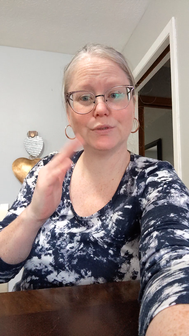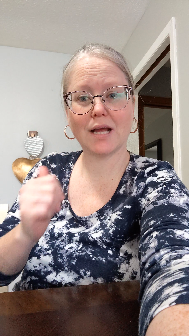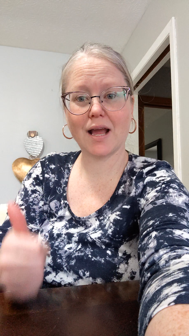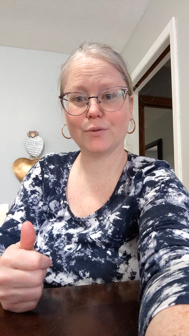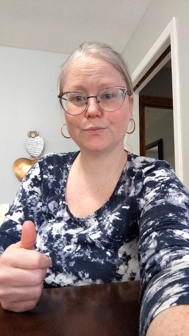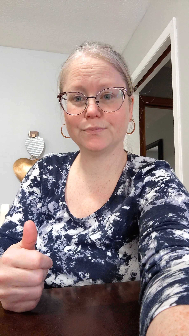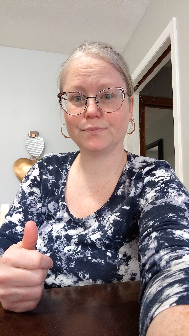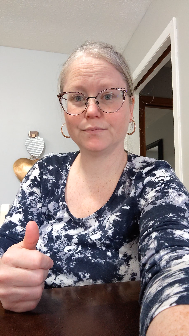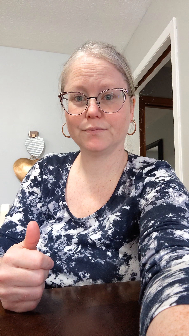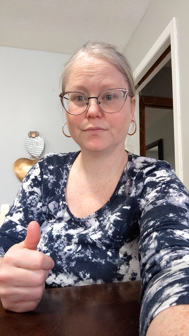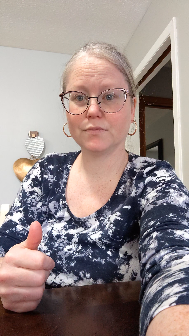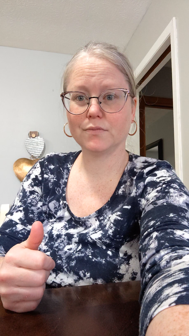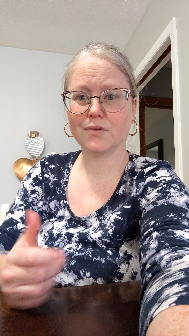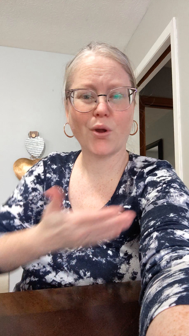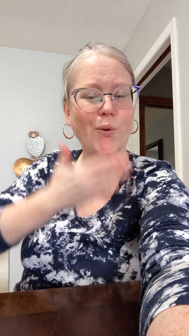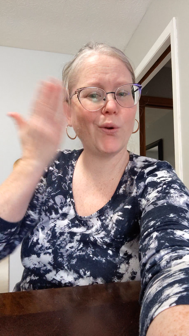all gone